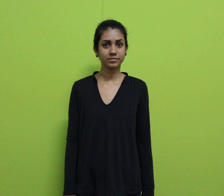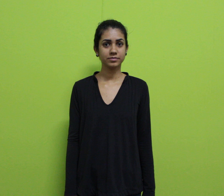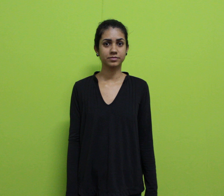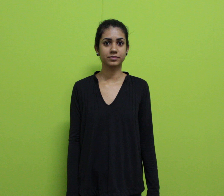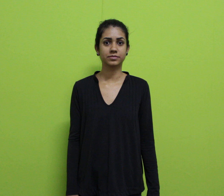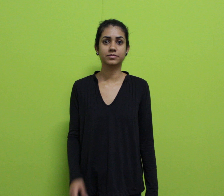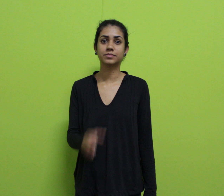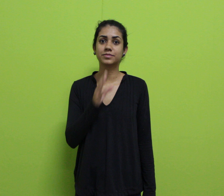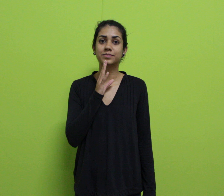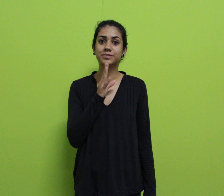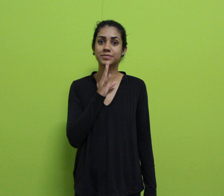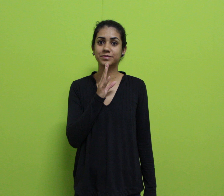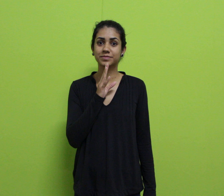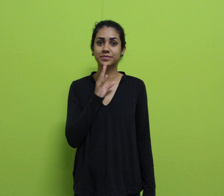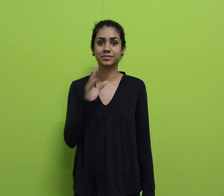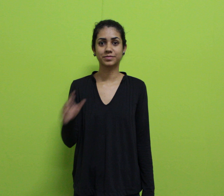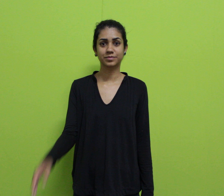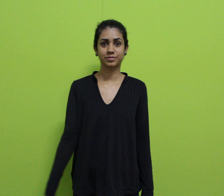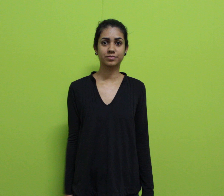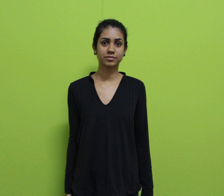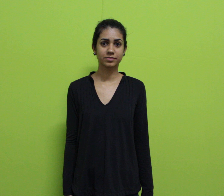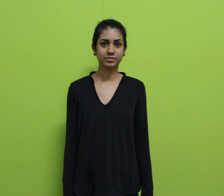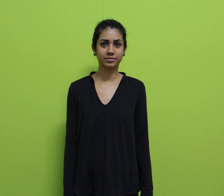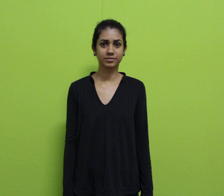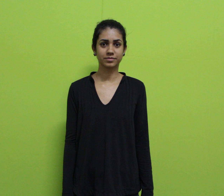conhecer